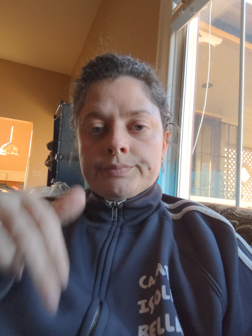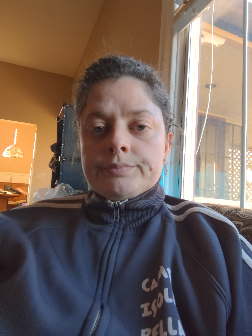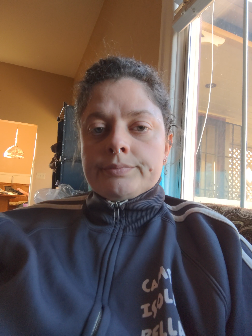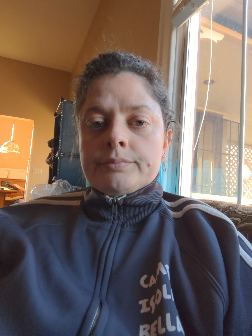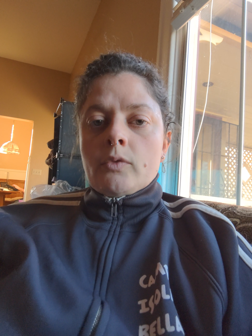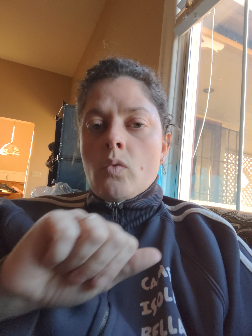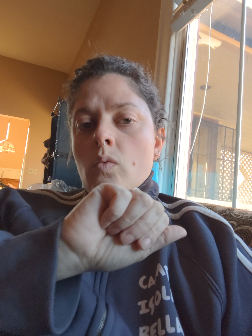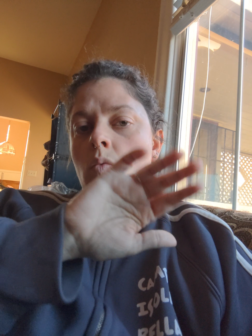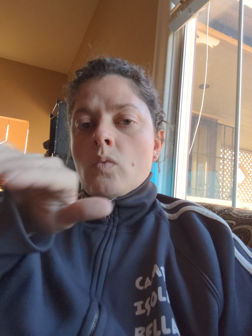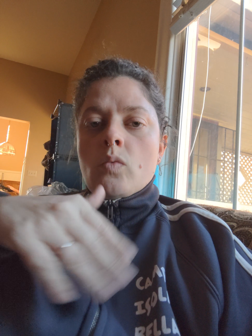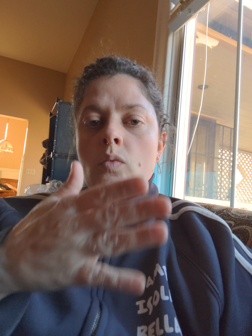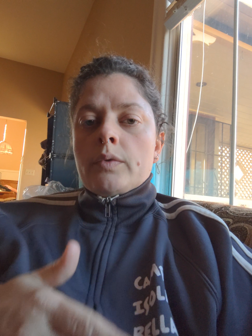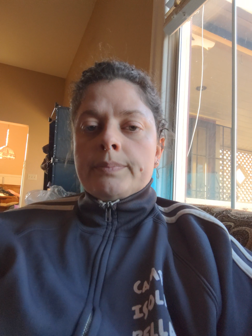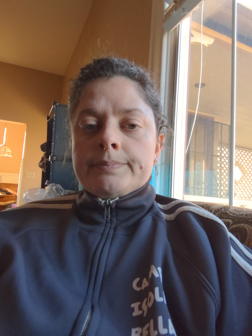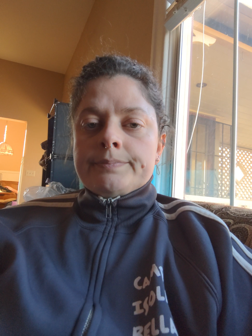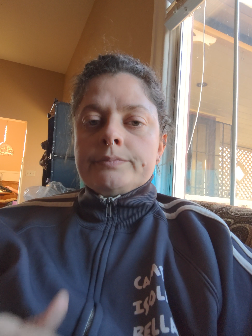all